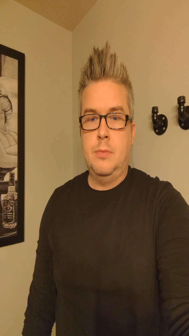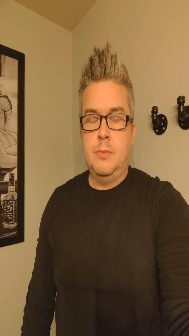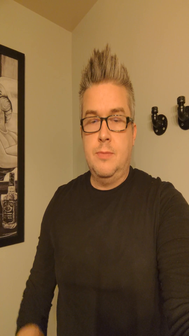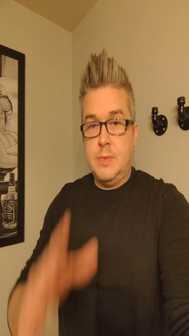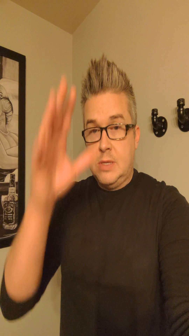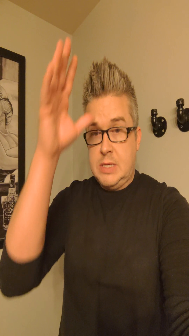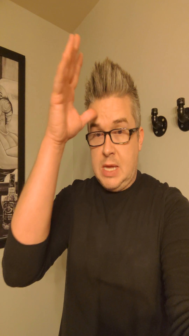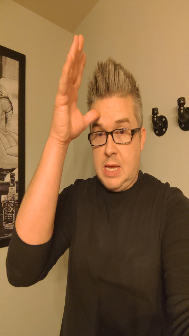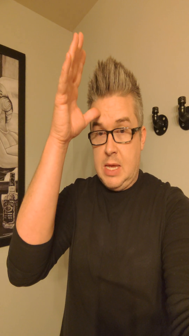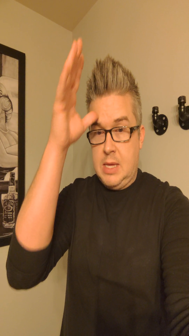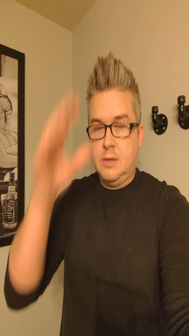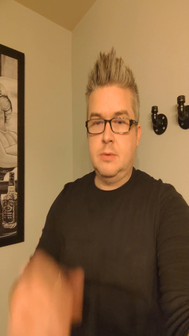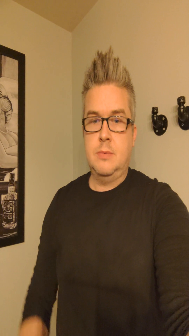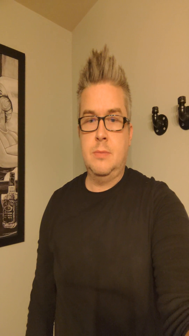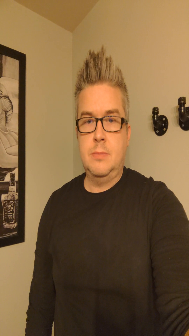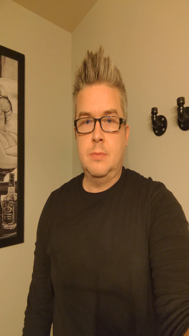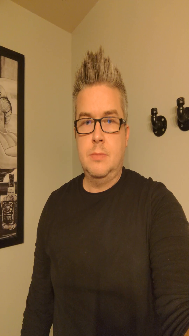dad